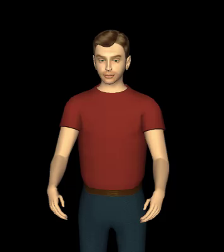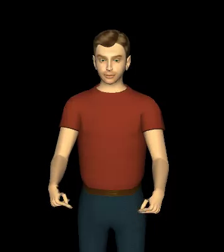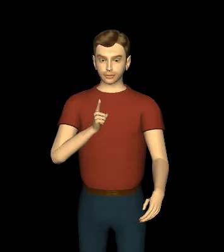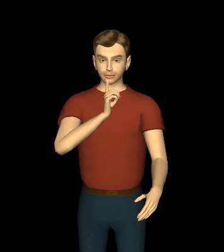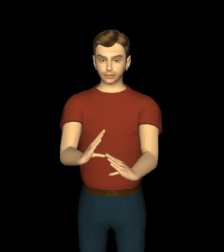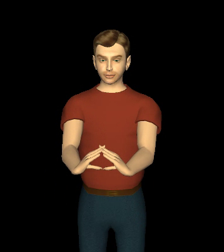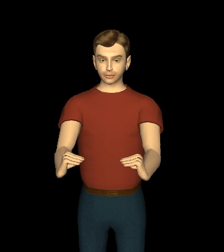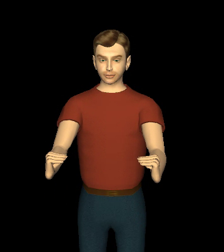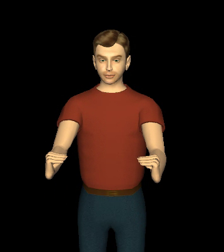صمت